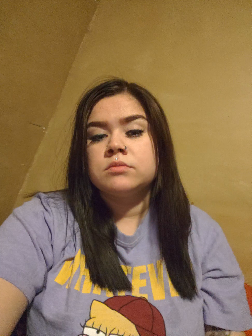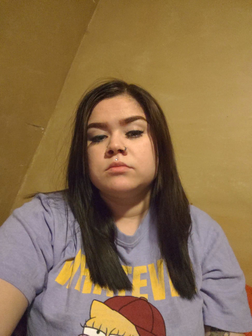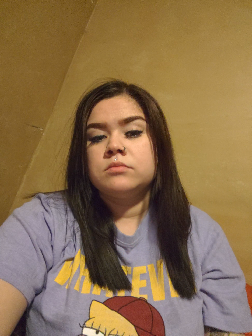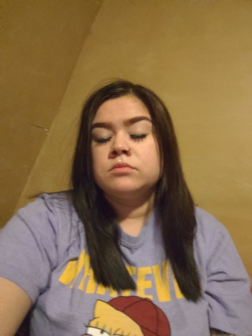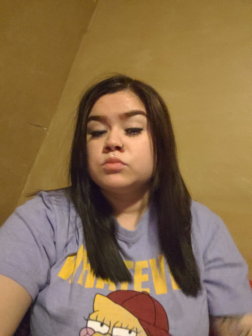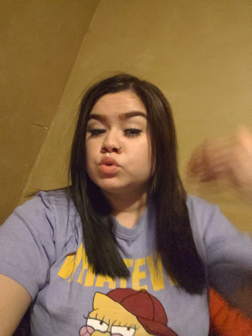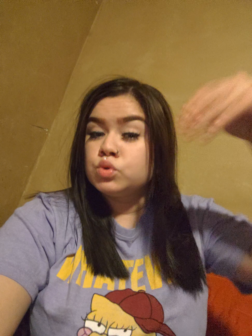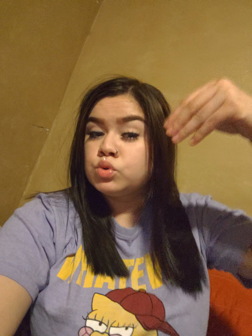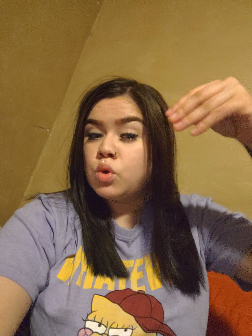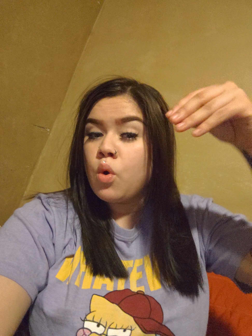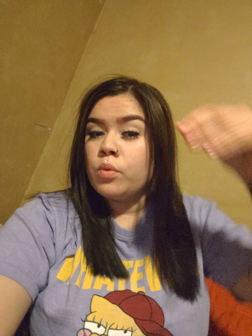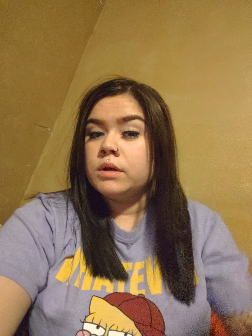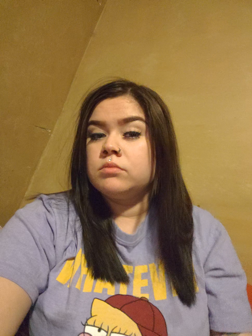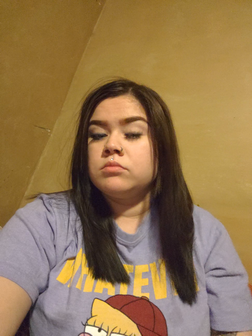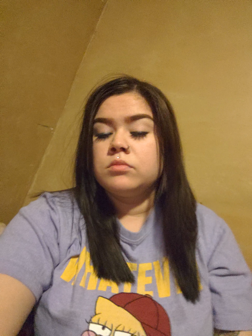store